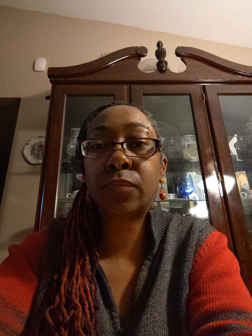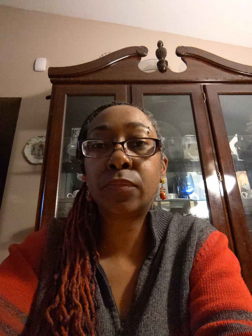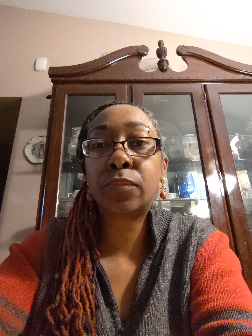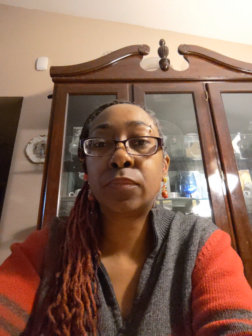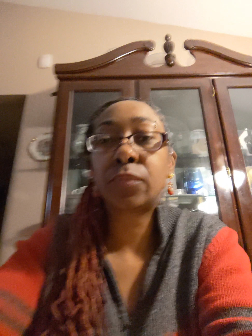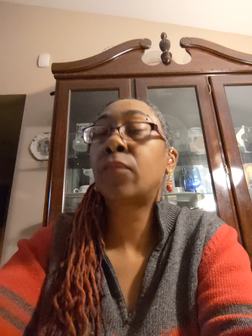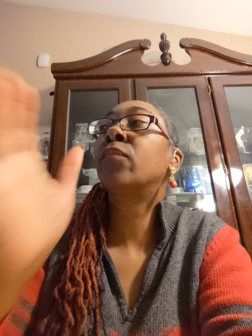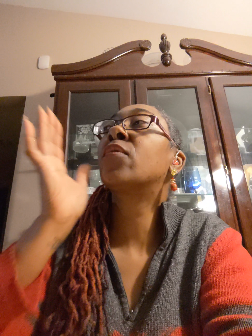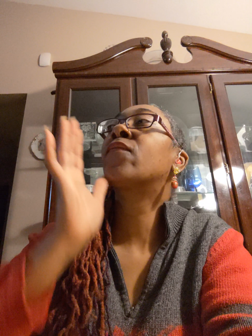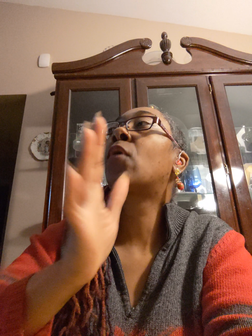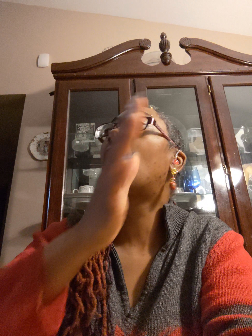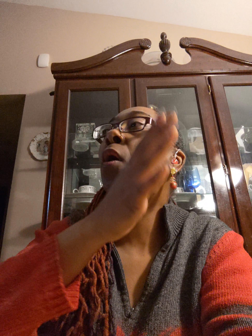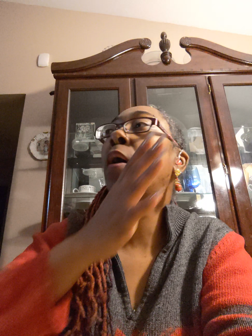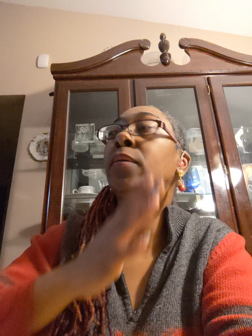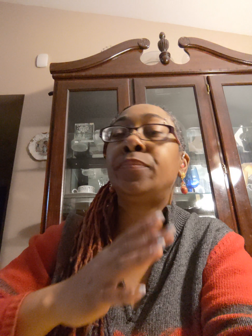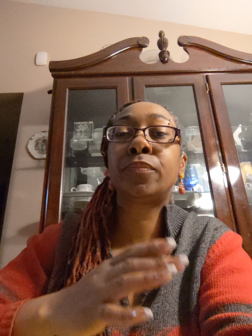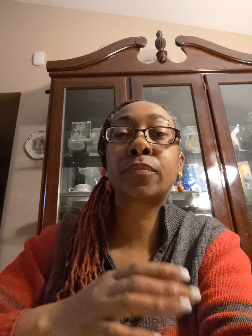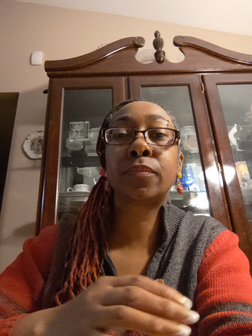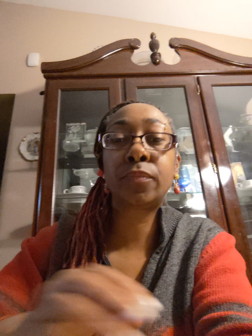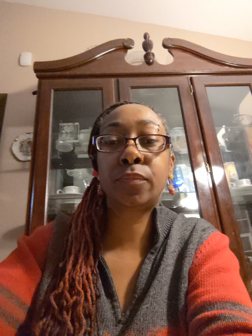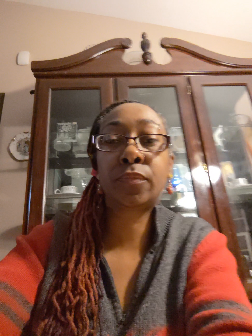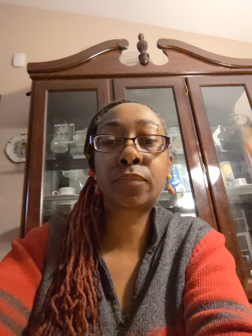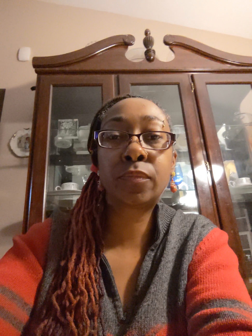farm